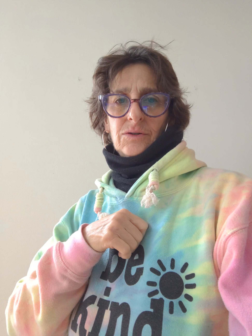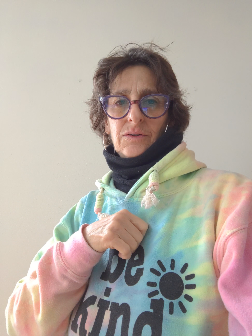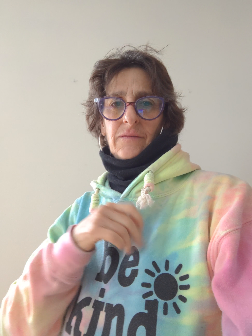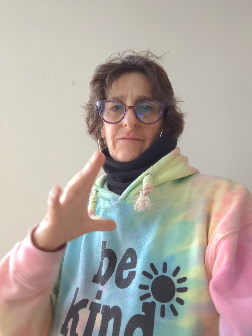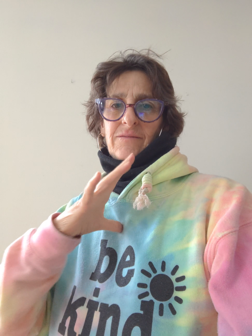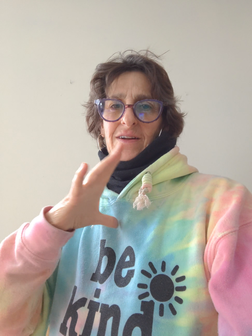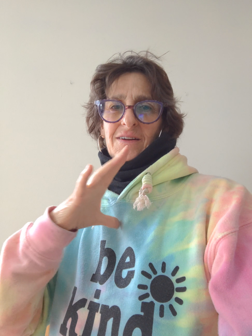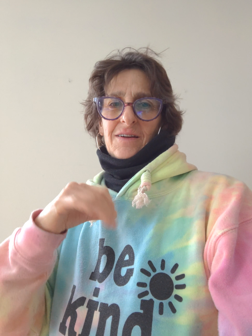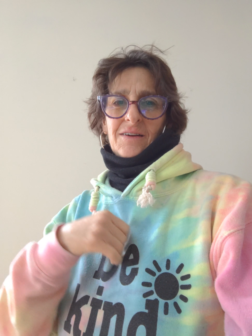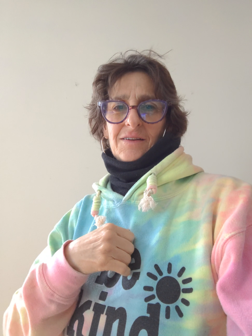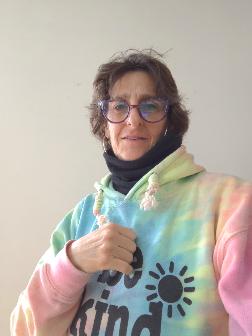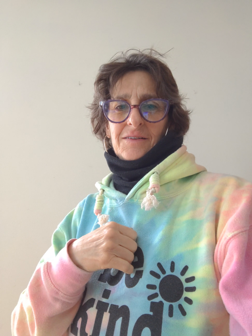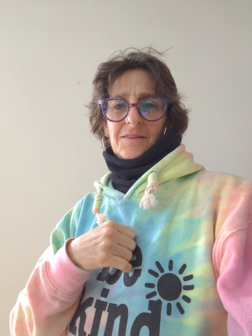fine